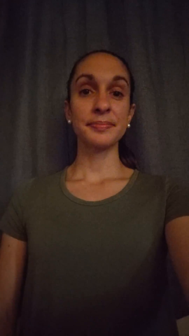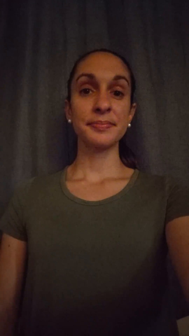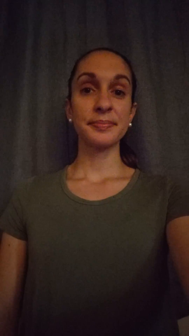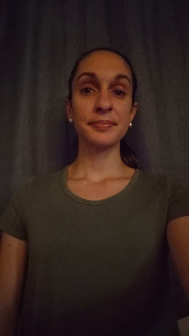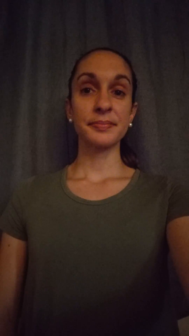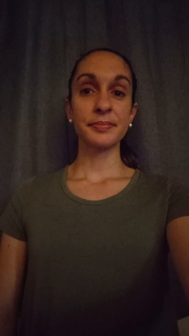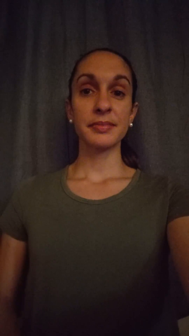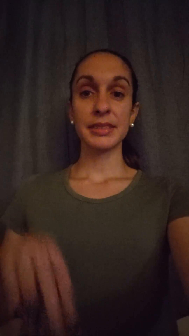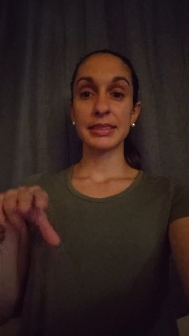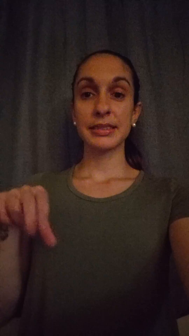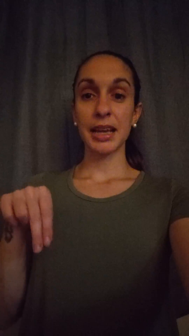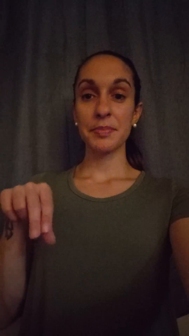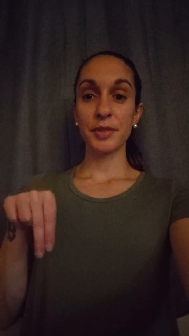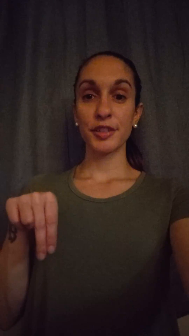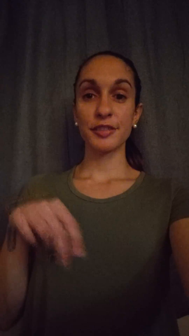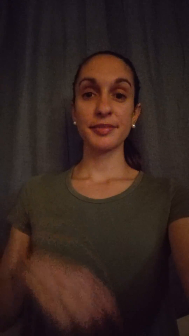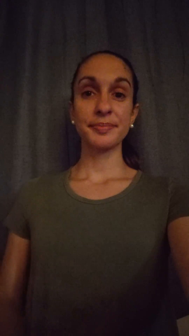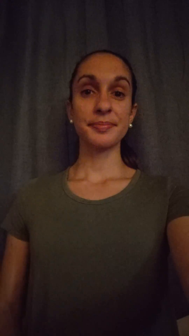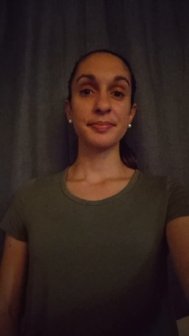diaper